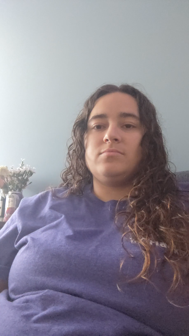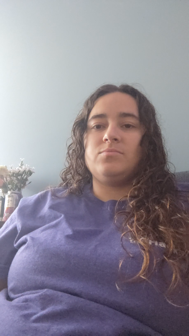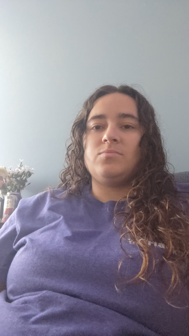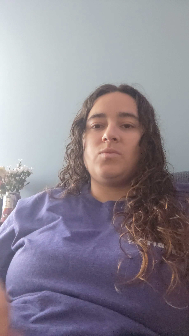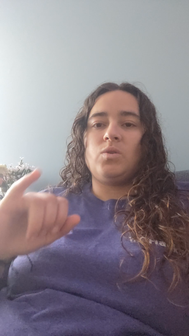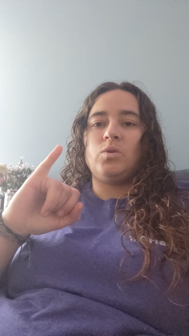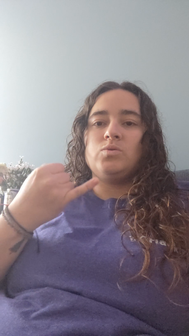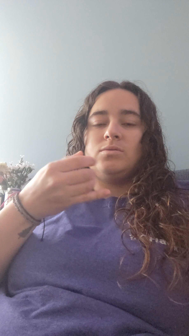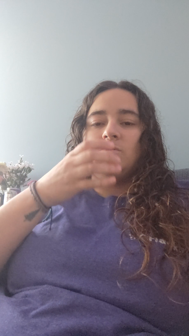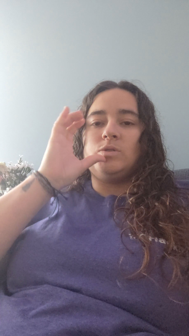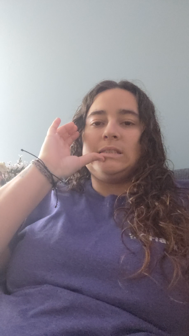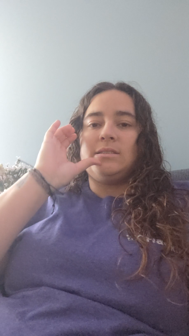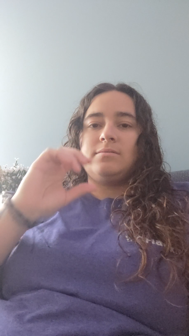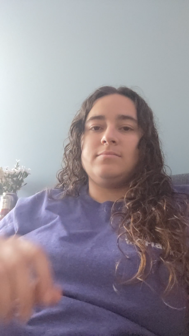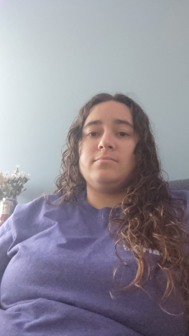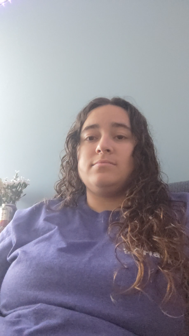juice